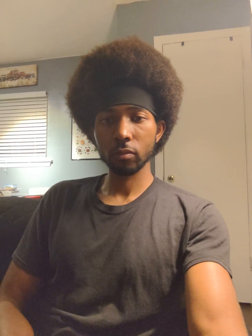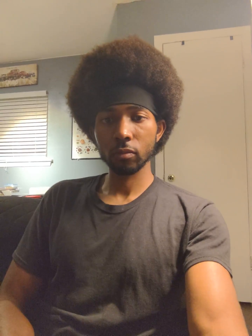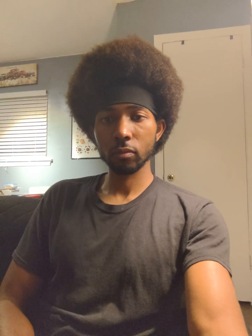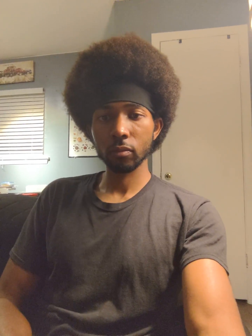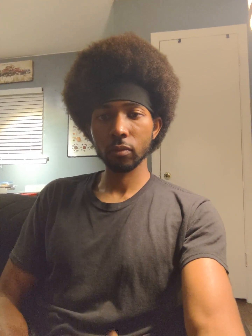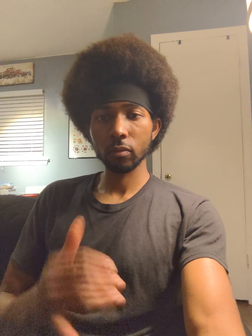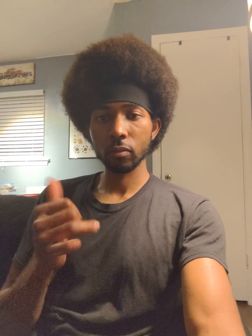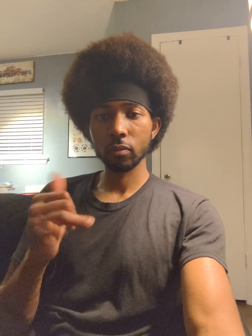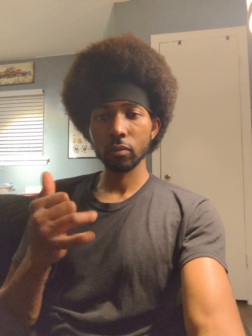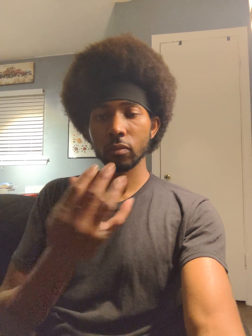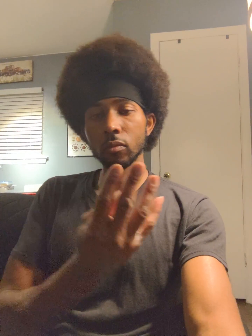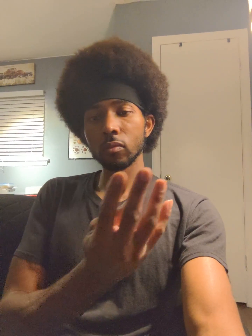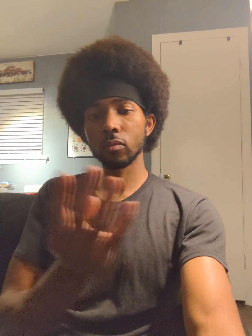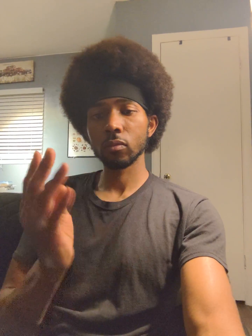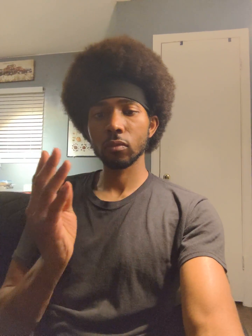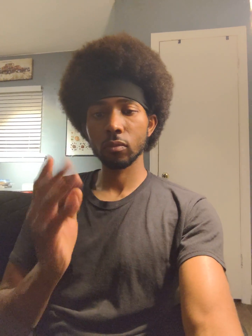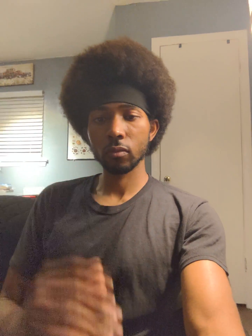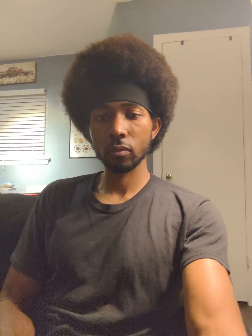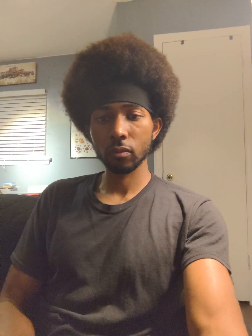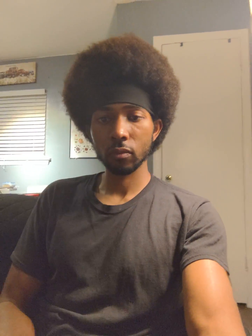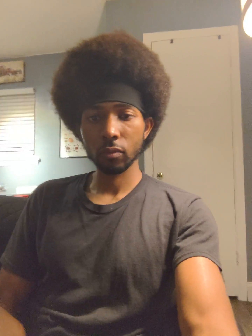playpen